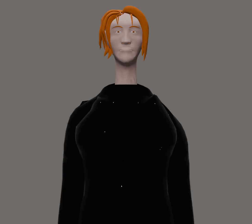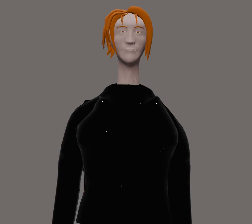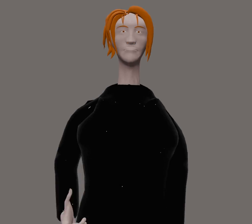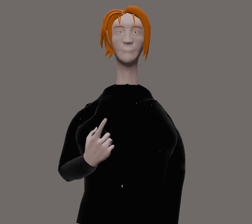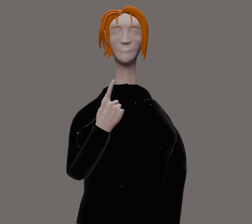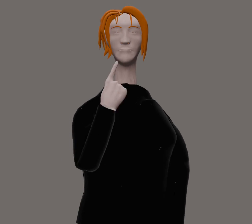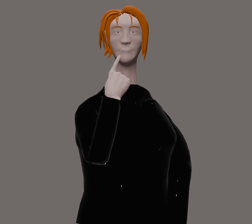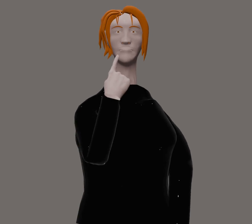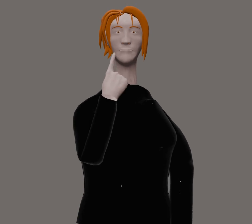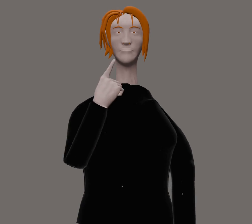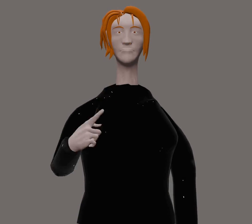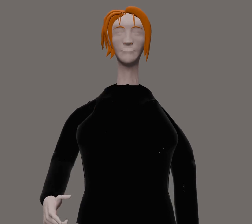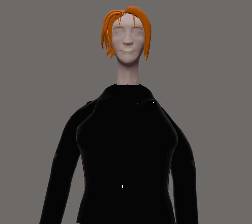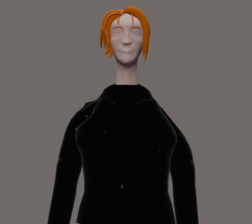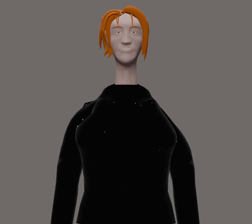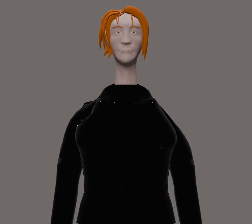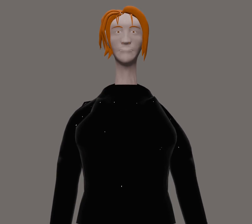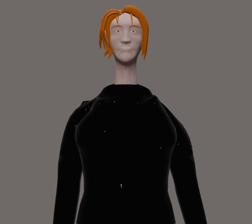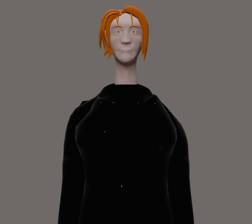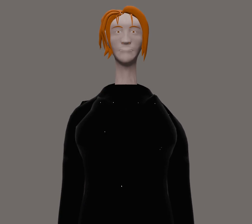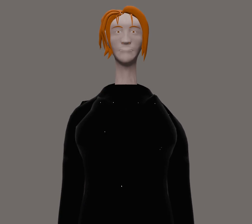Bitter (Disappointed)